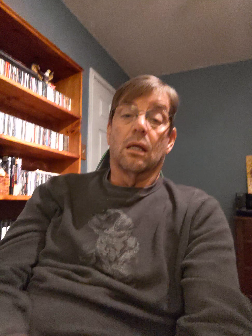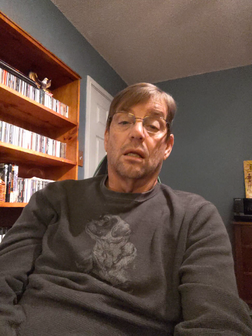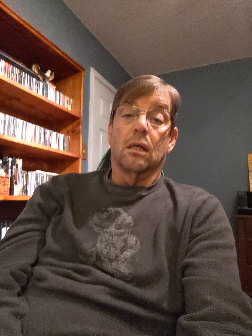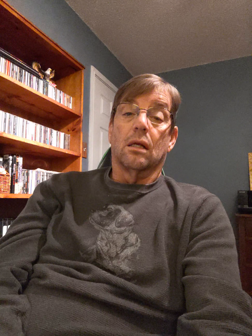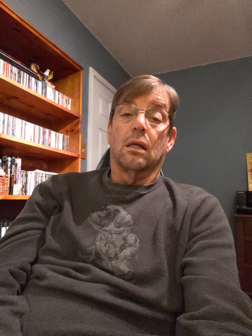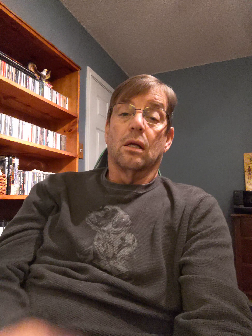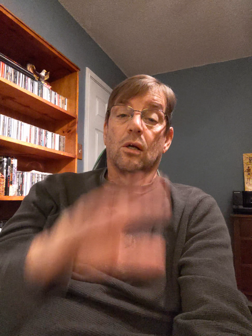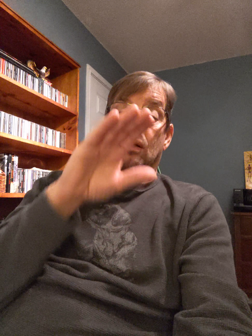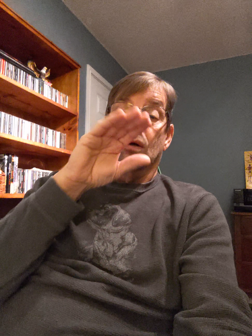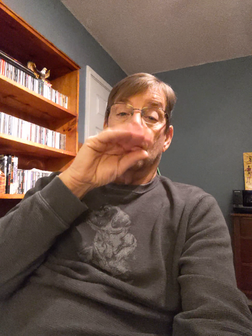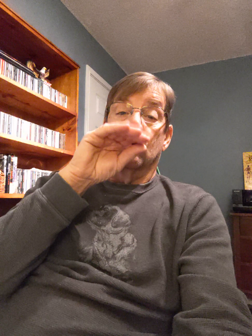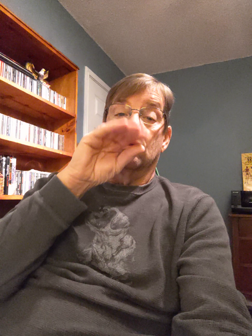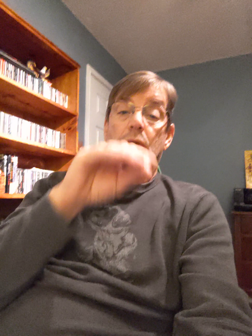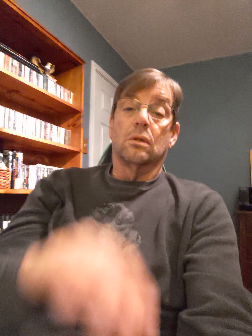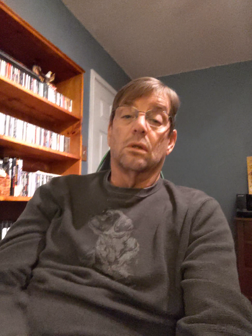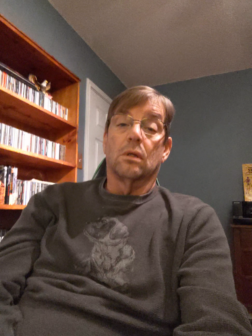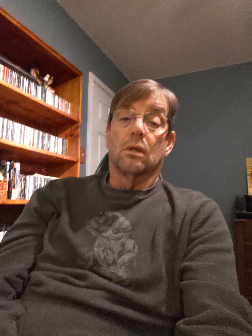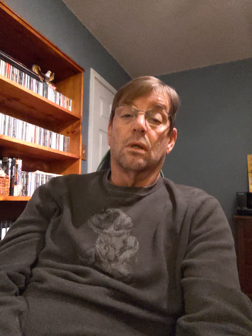goose